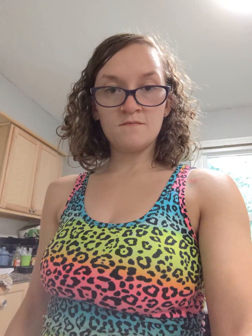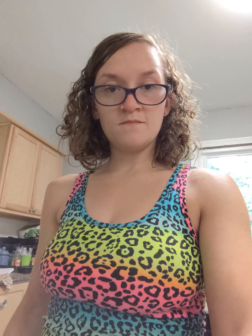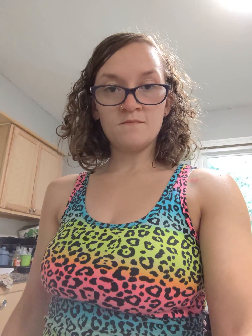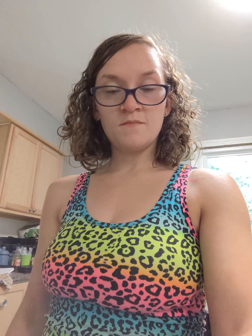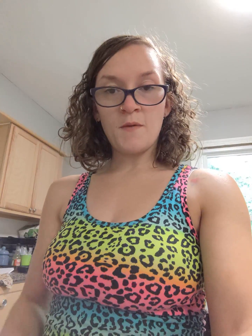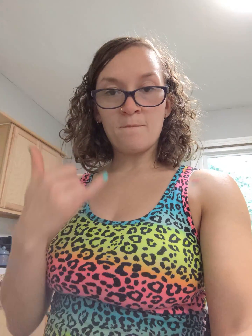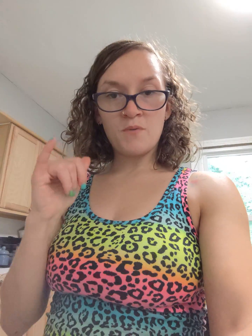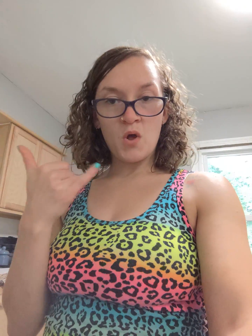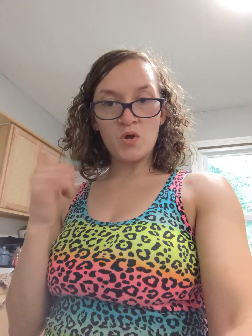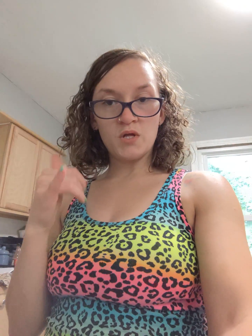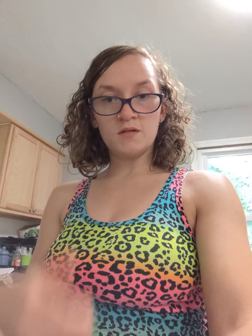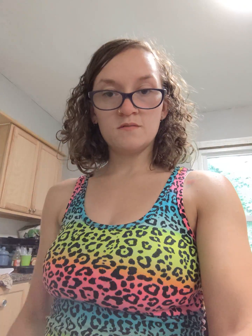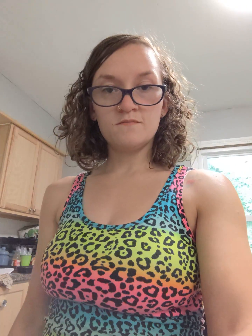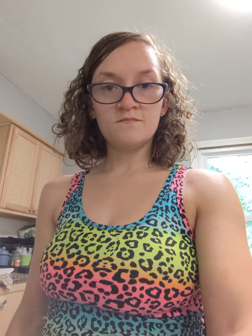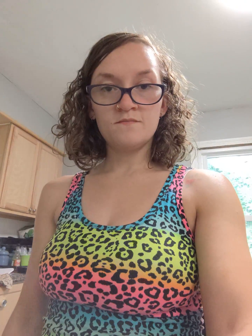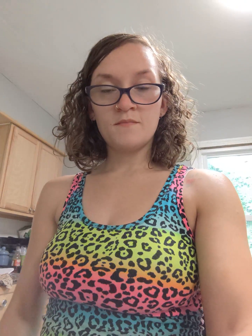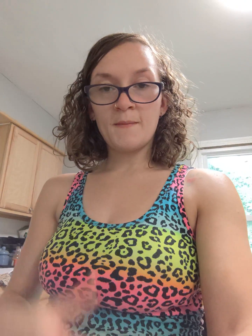party